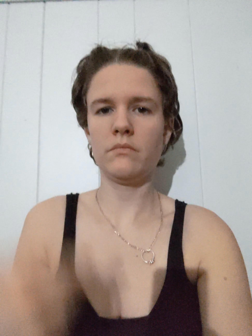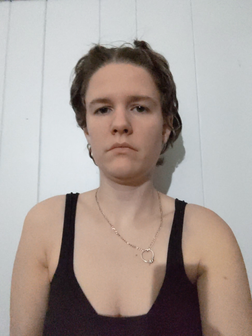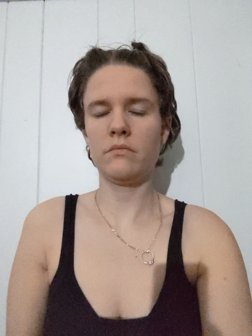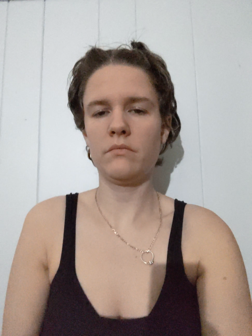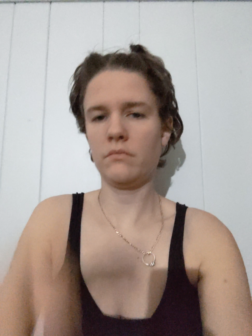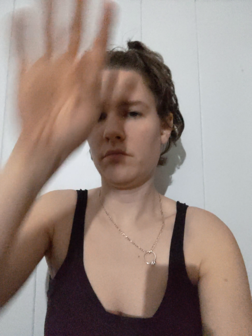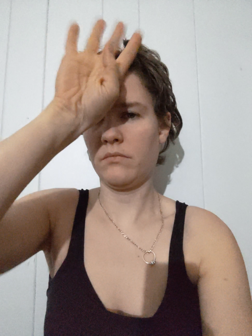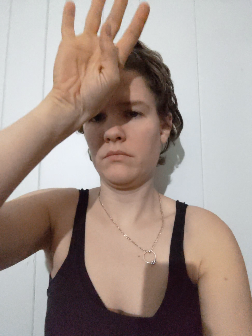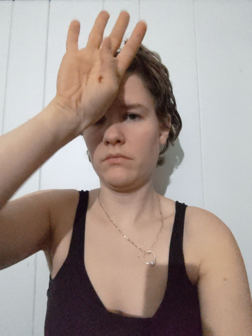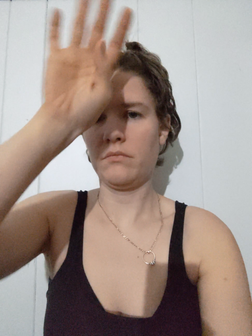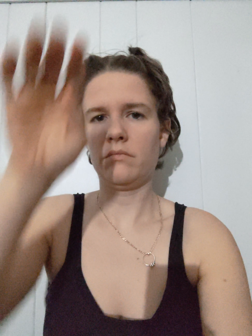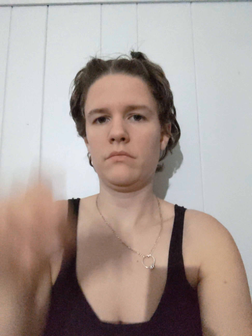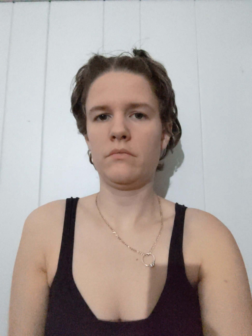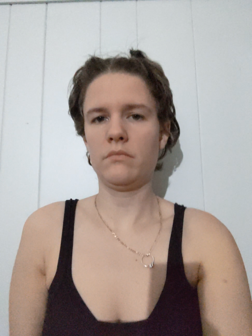fireman